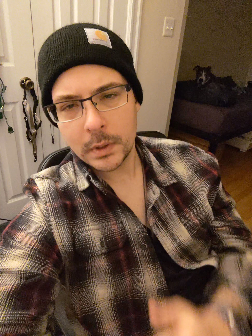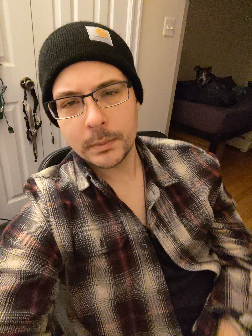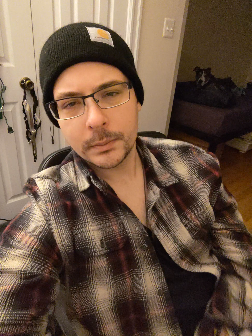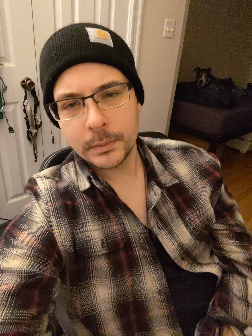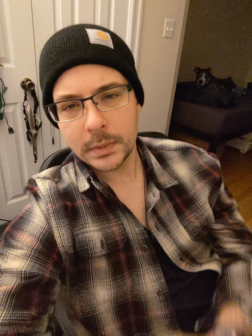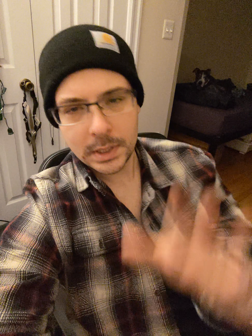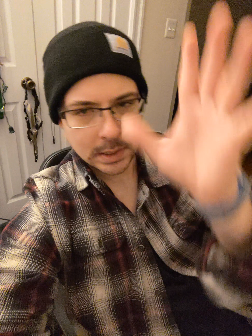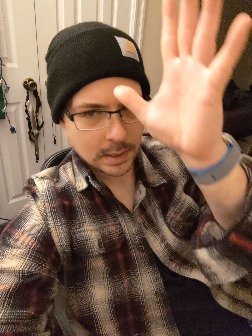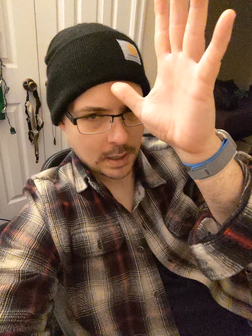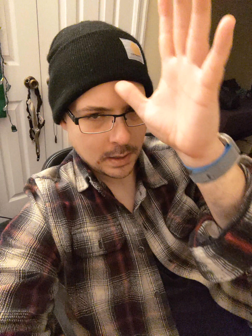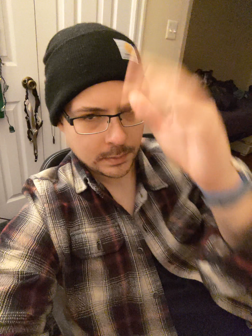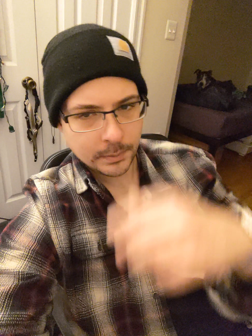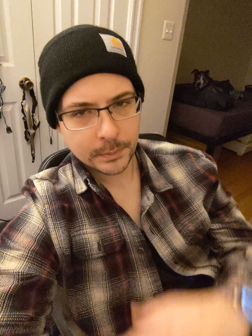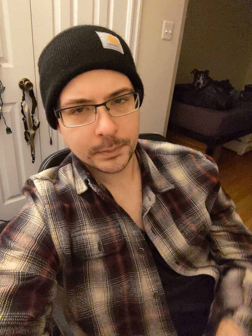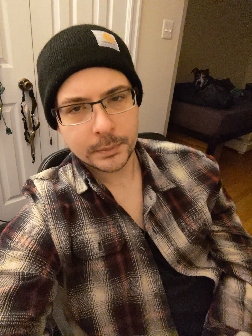dad